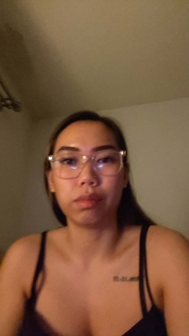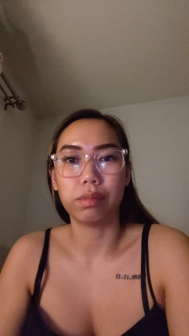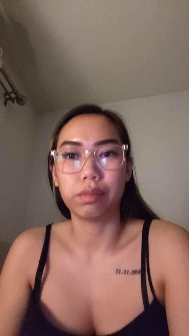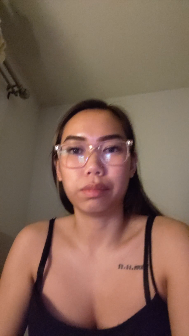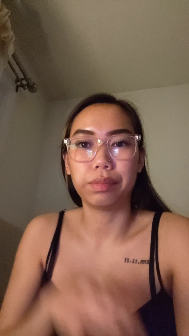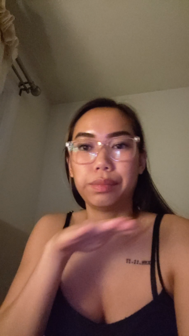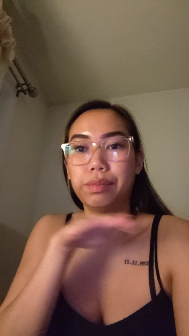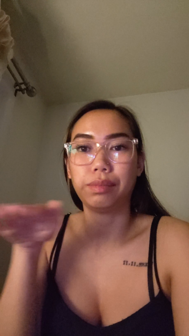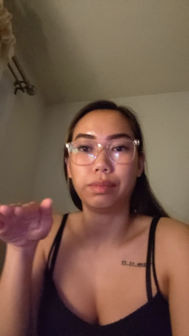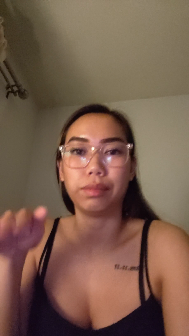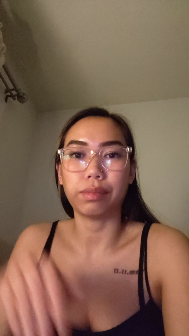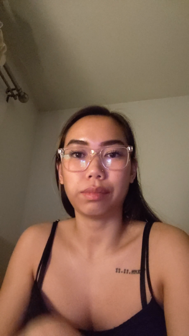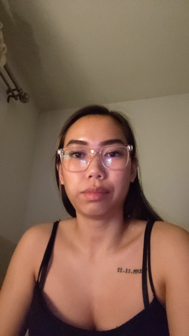nice